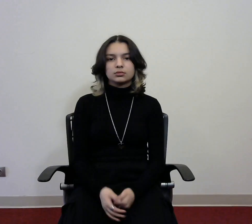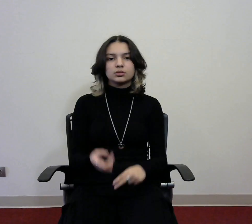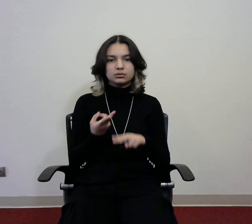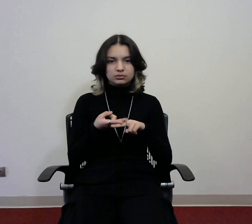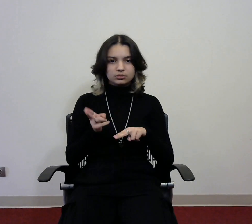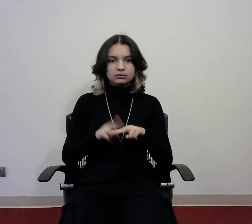bu